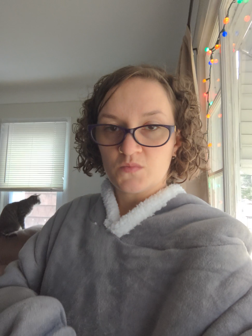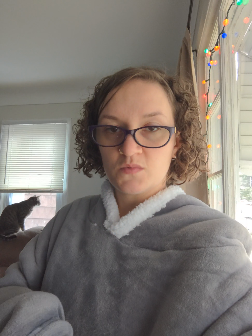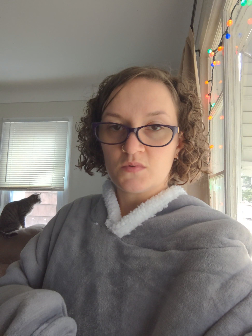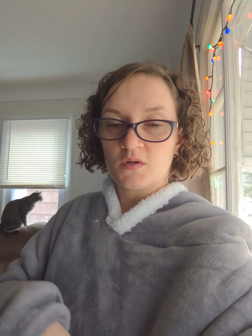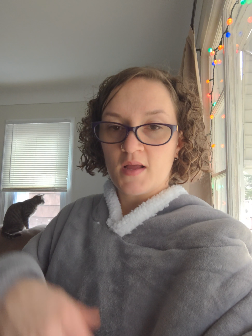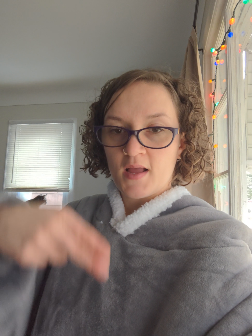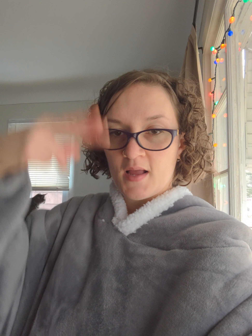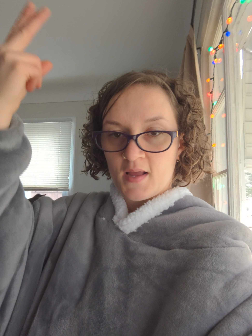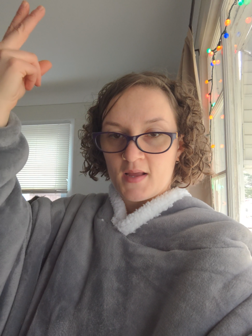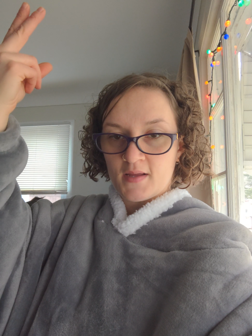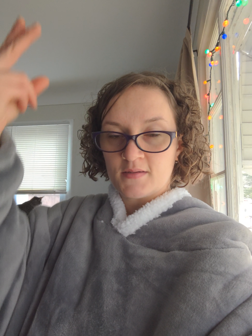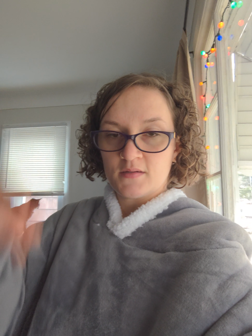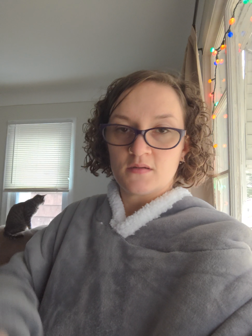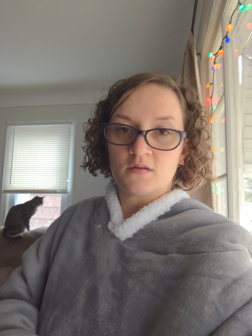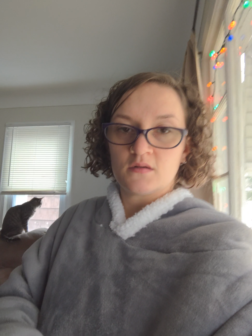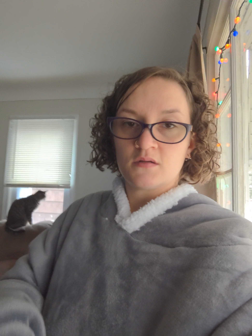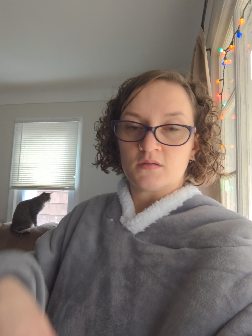high